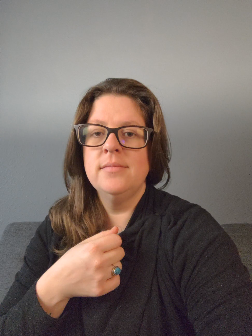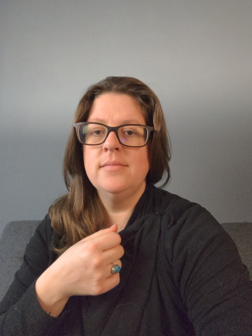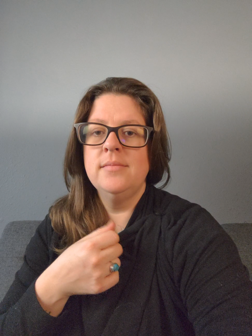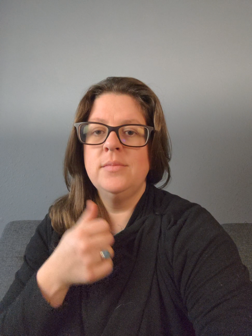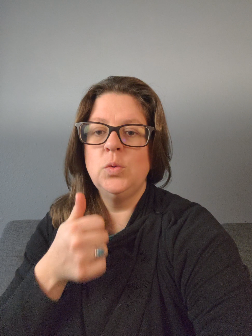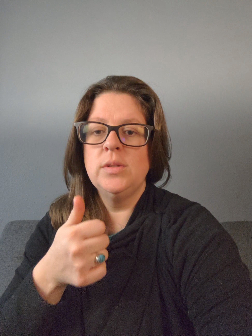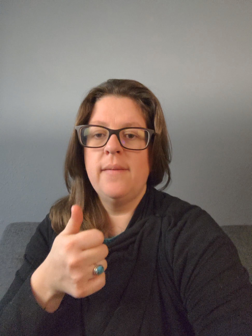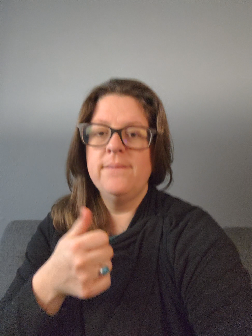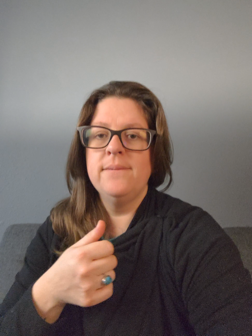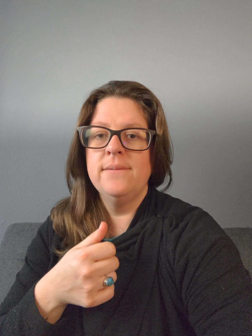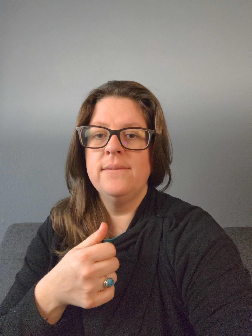yourself